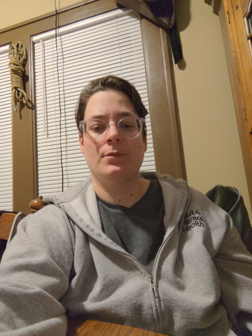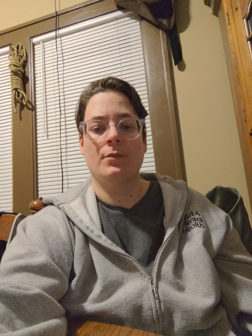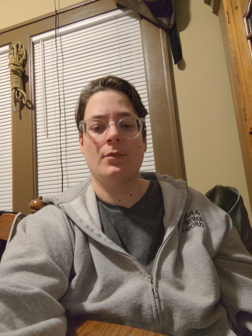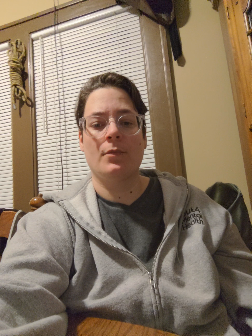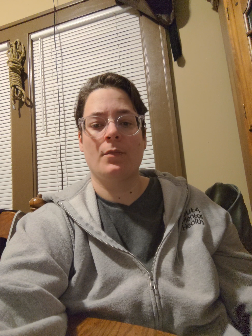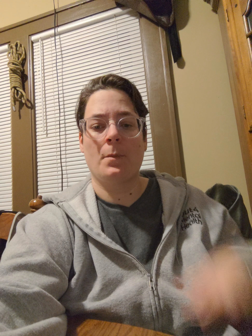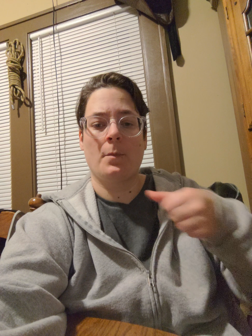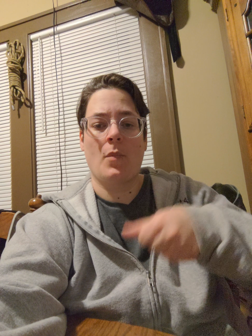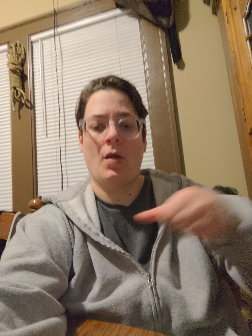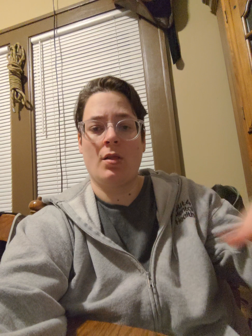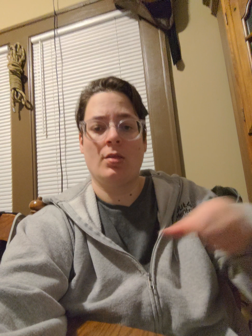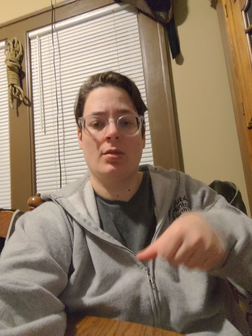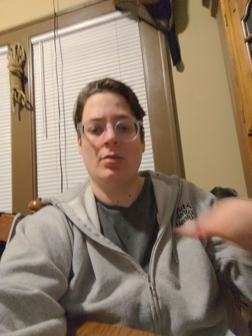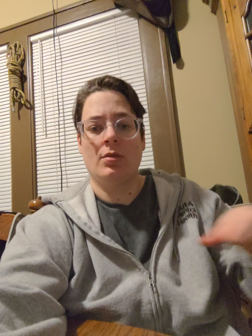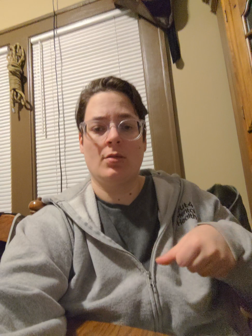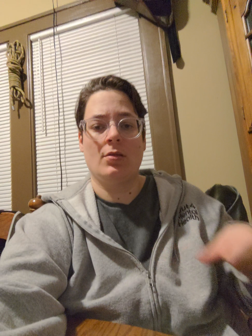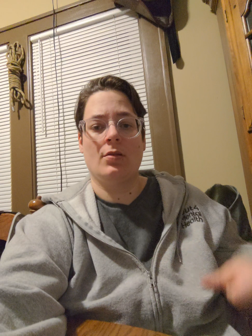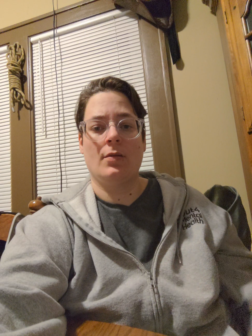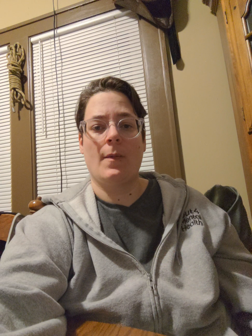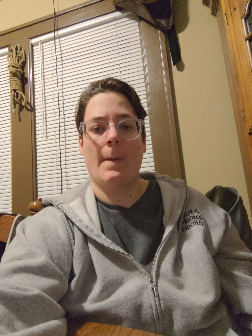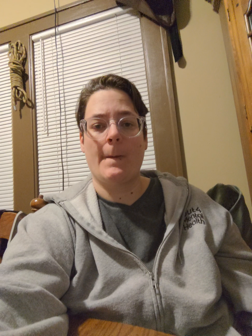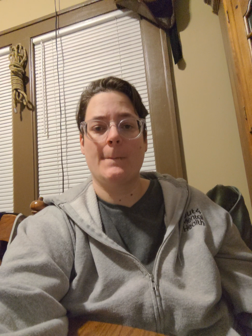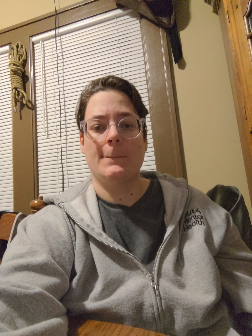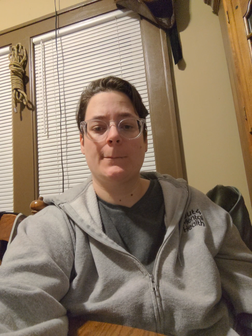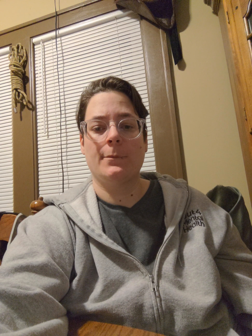puzzle